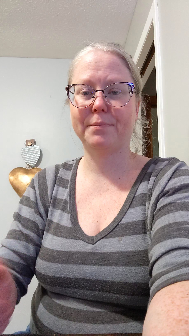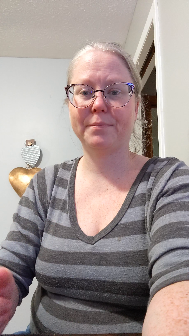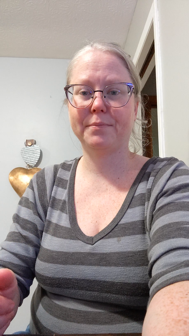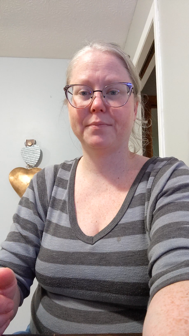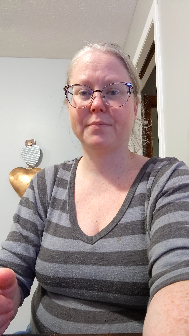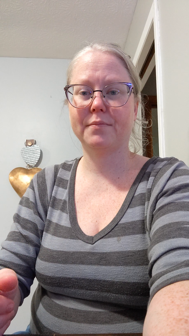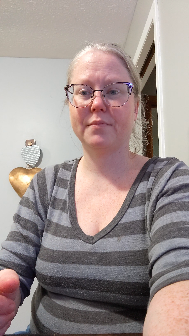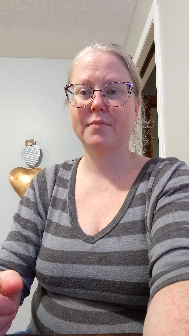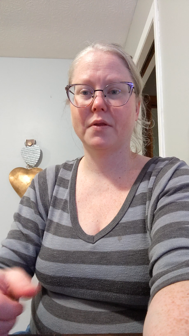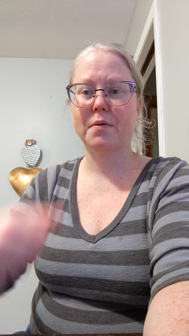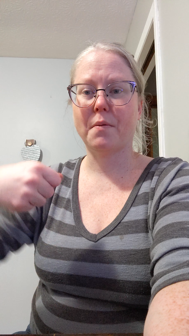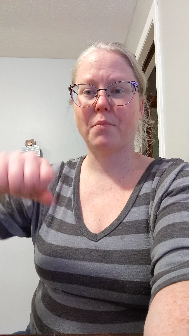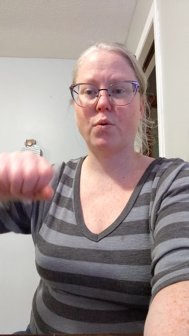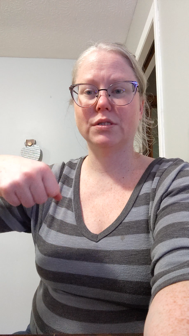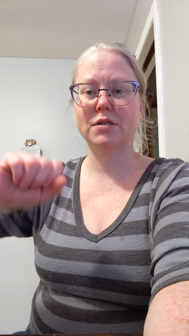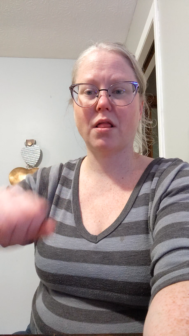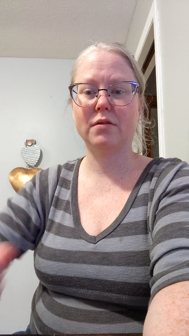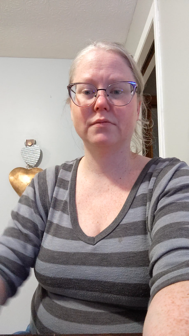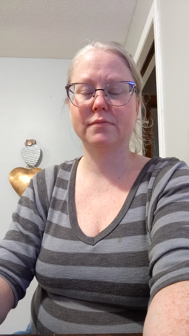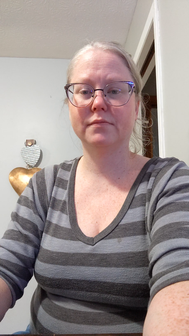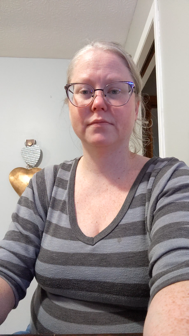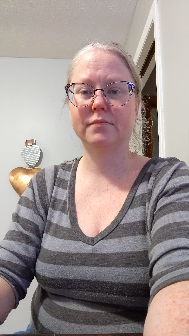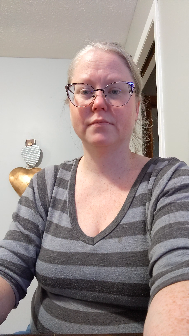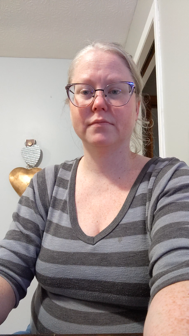motorcycle